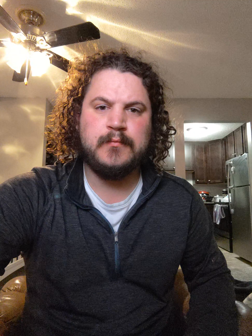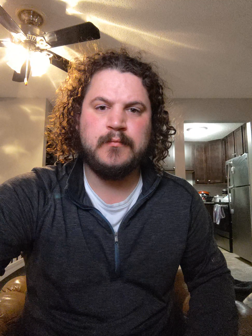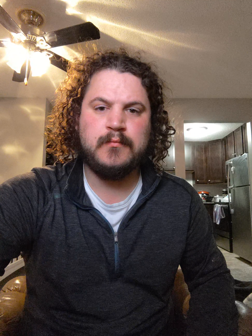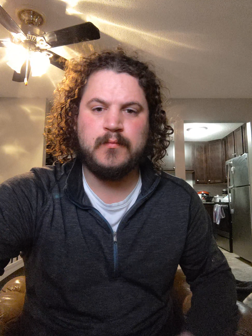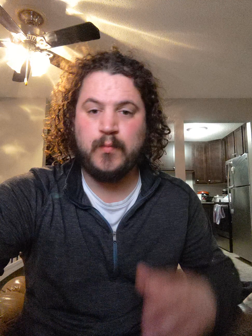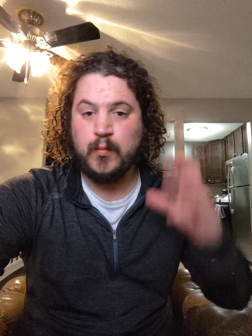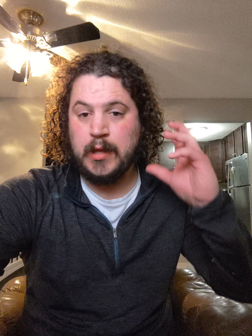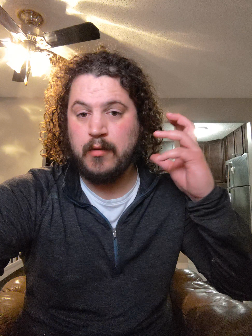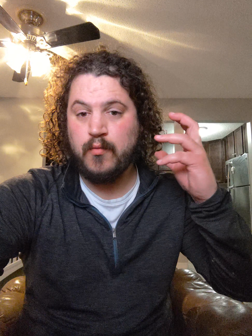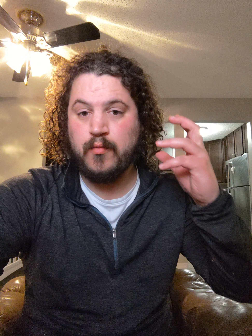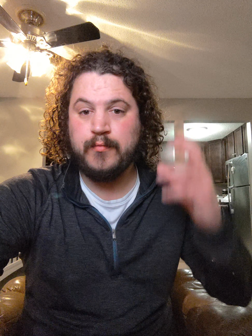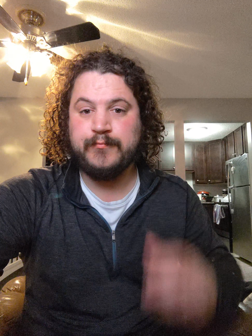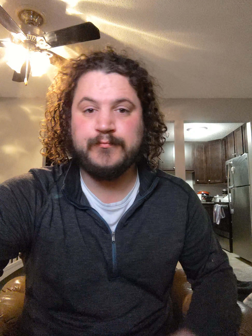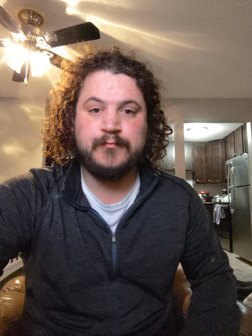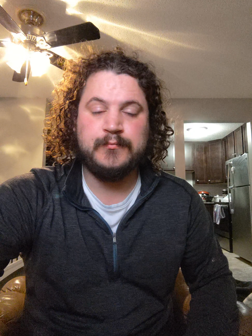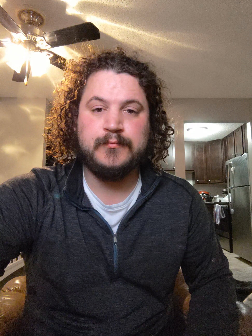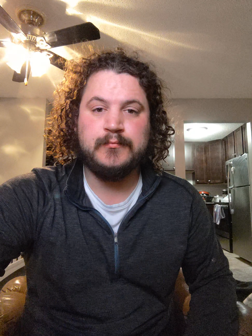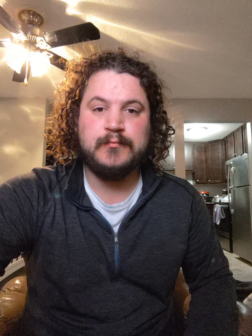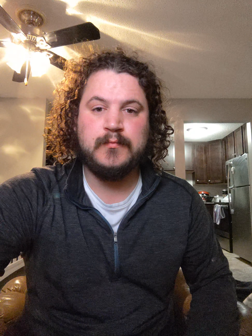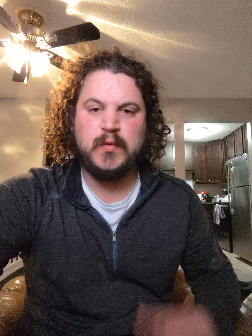radio